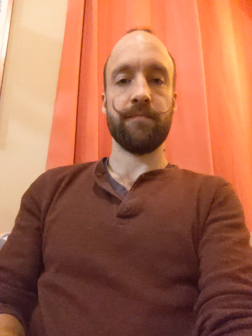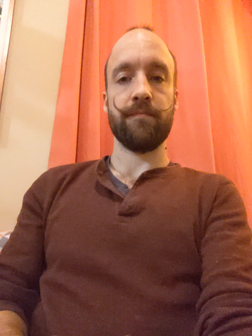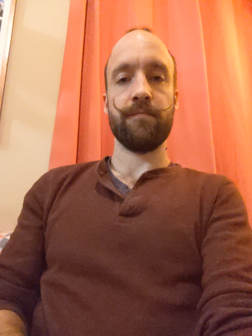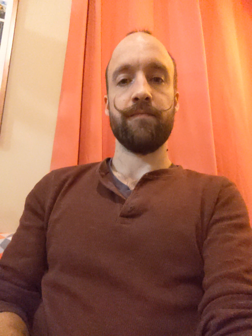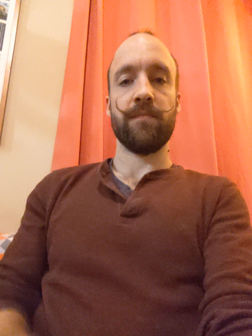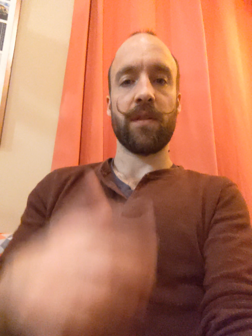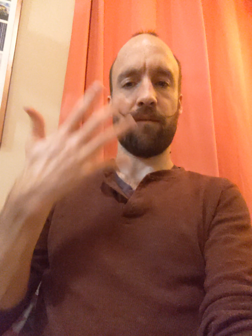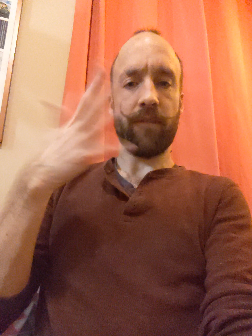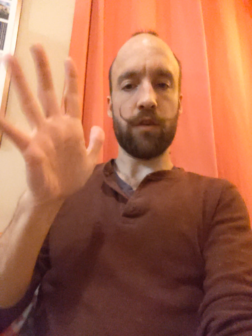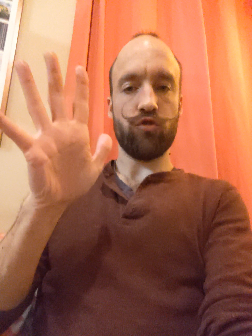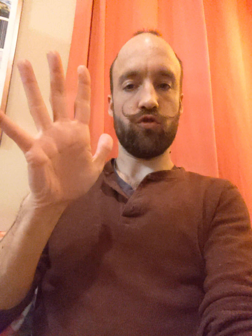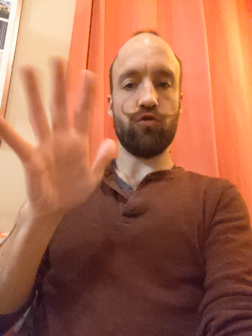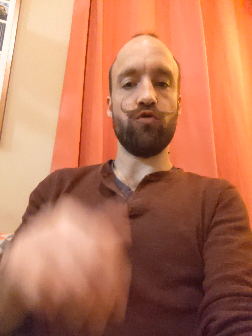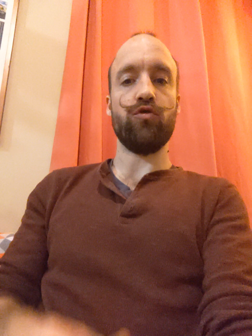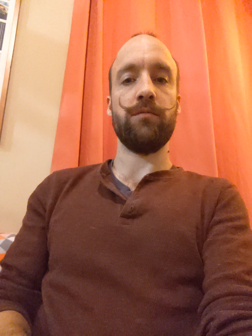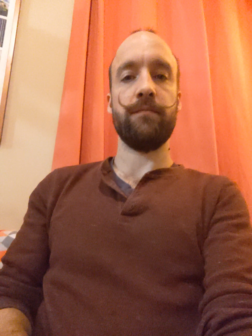finish